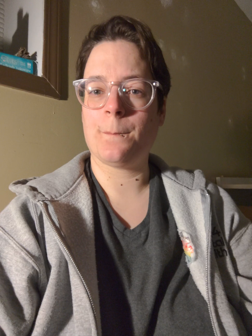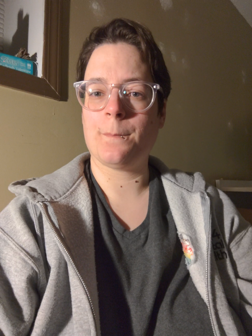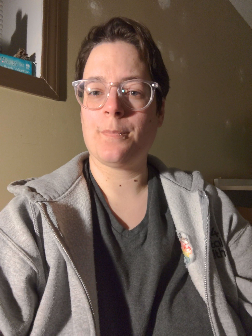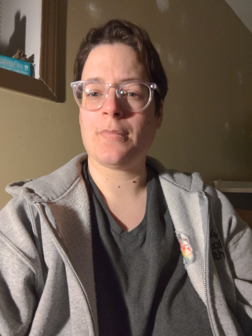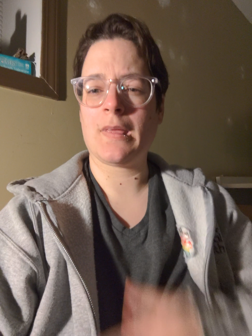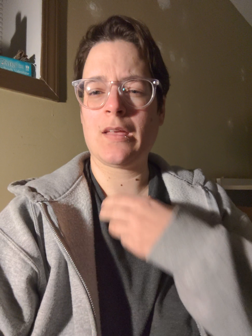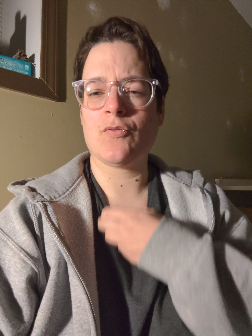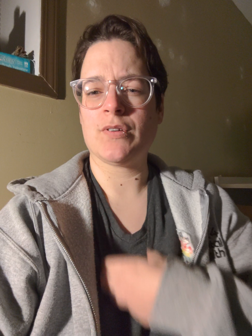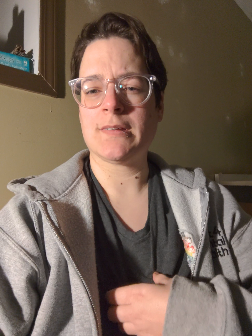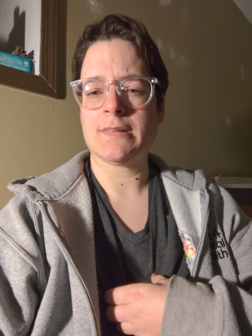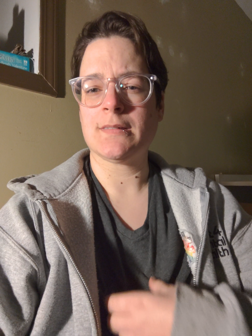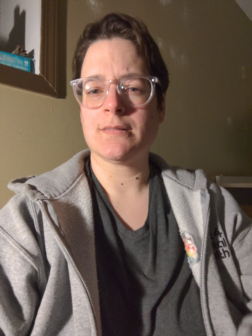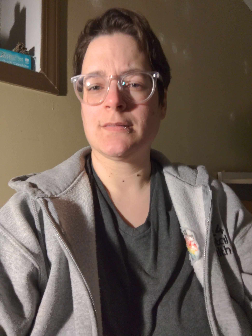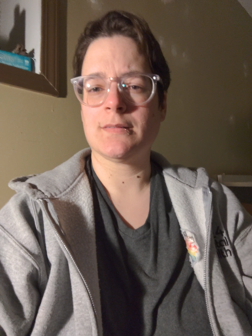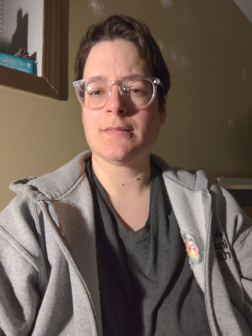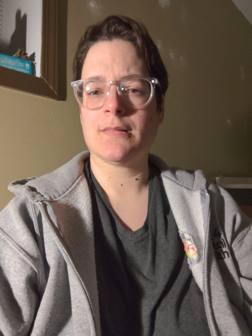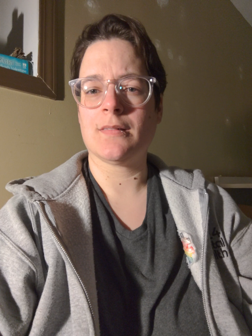hungry